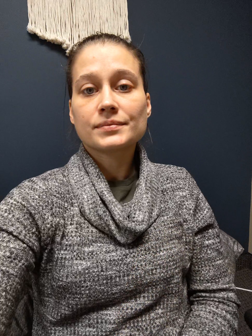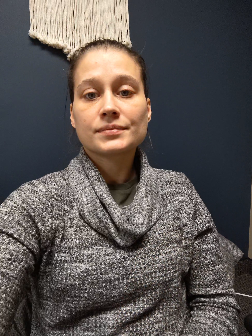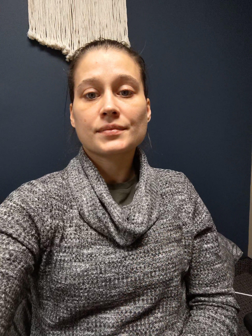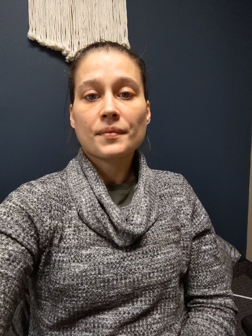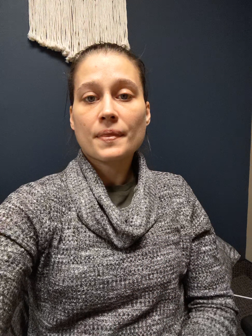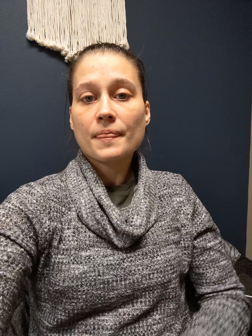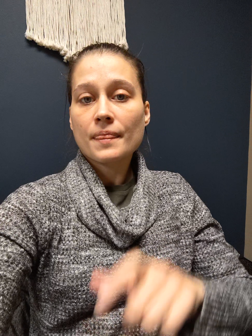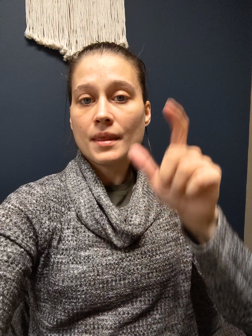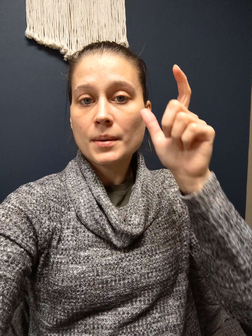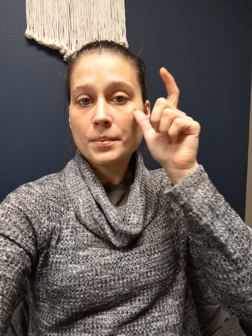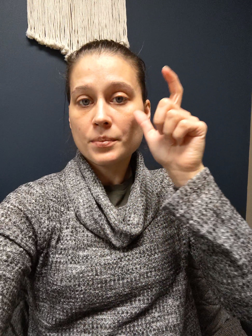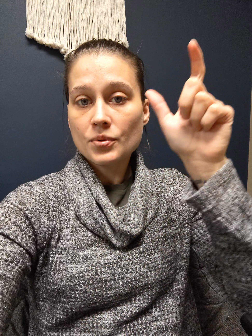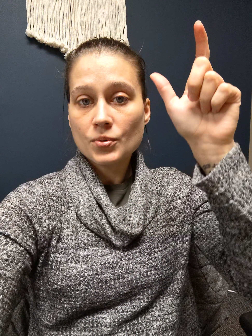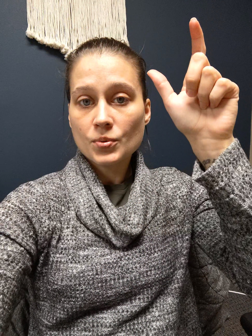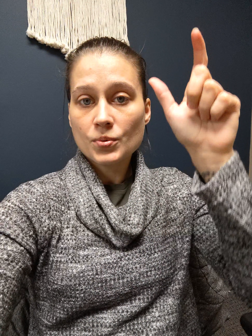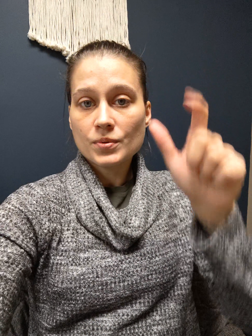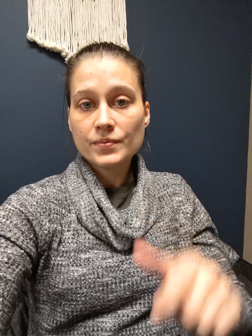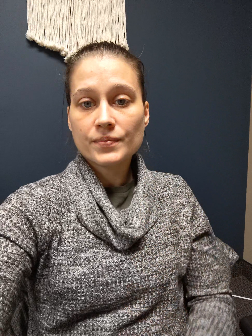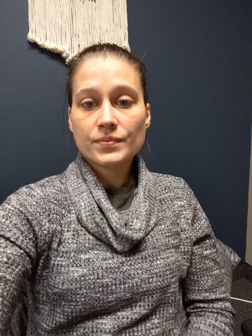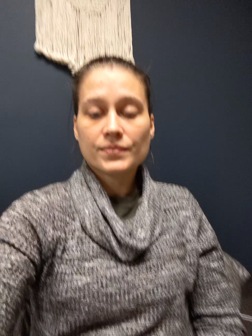moon